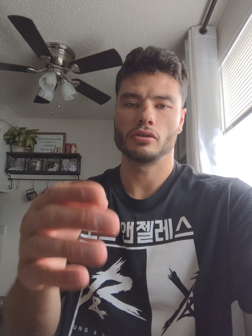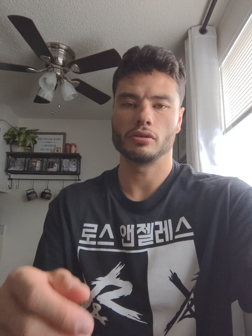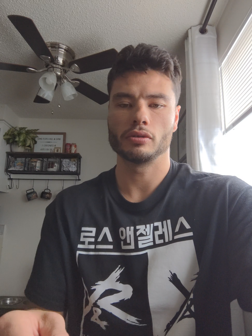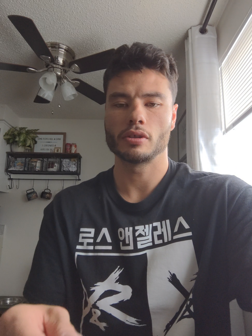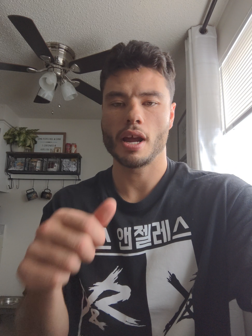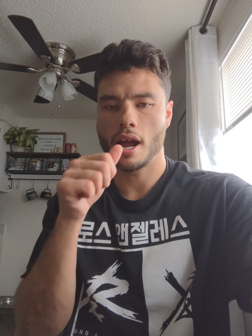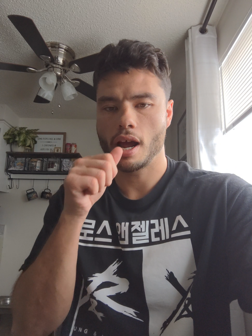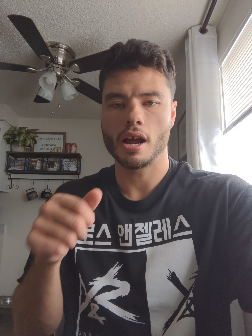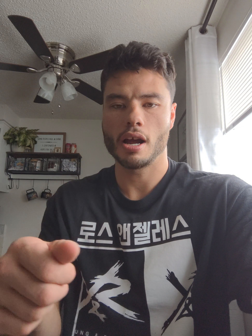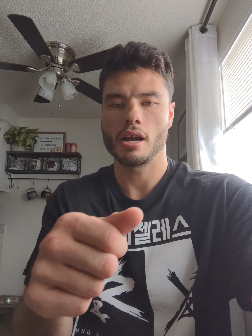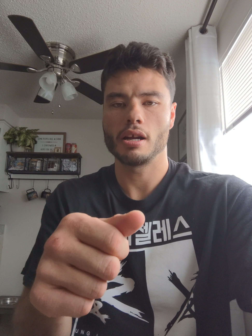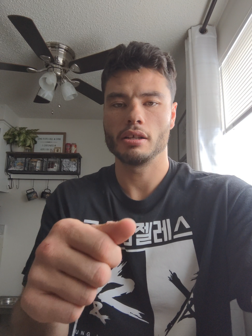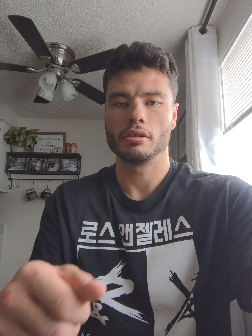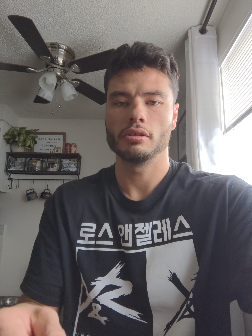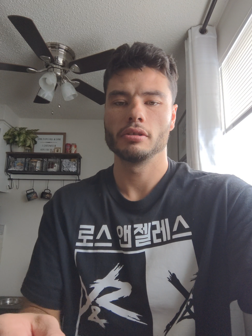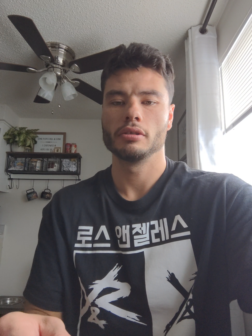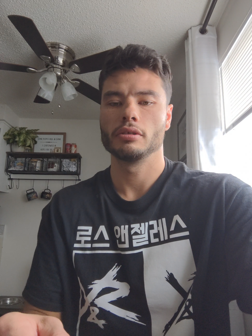hide